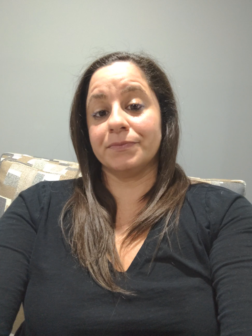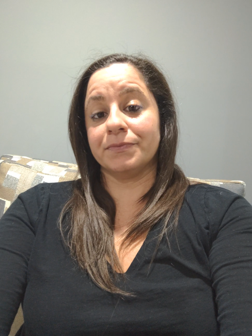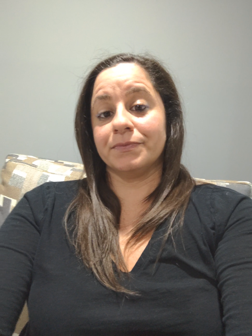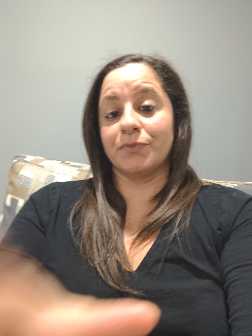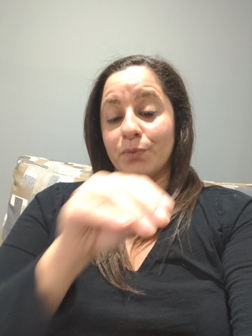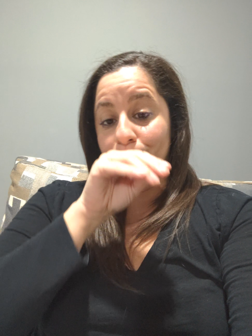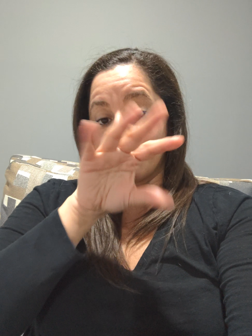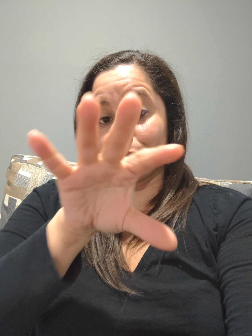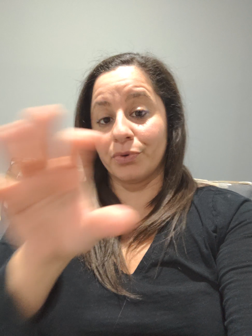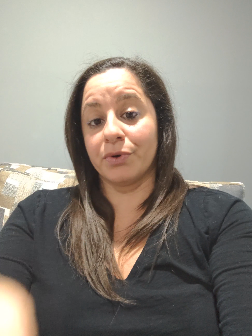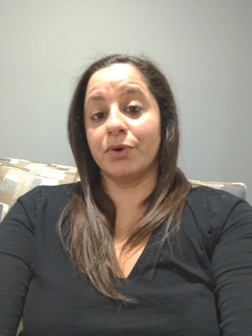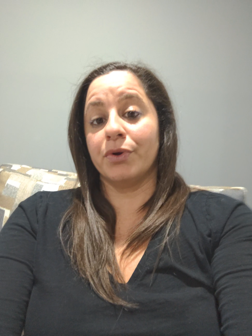blow